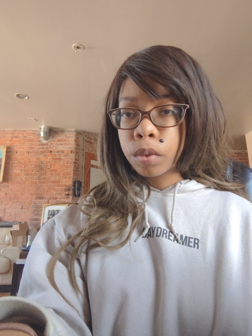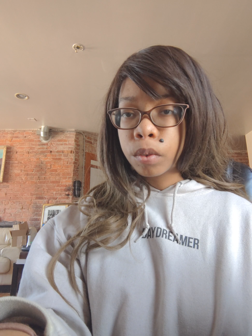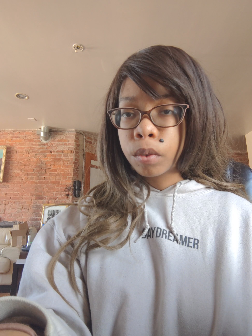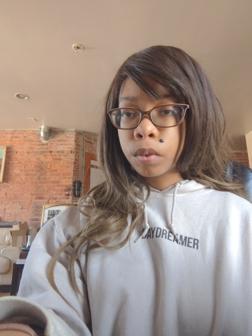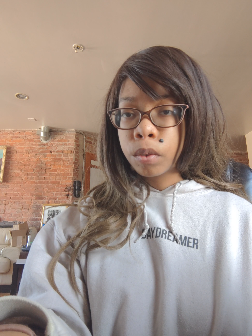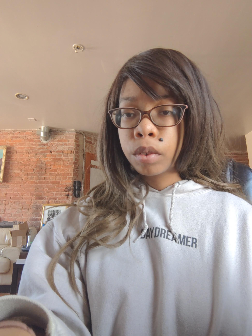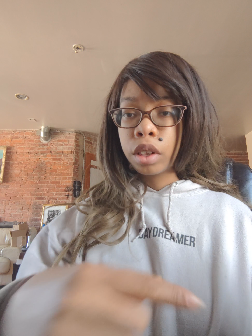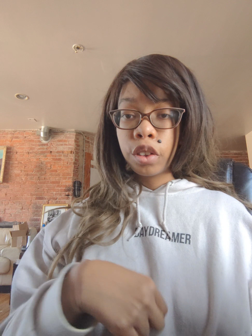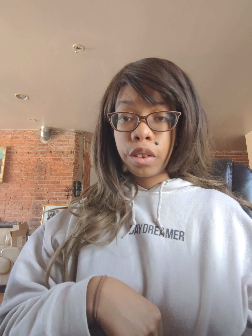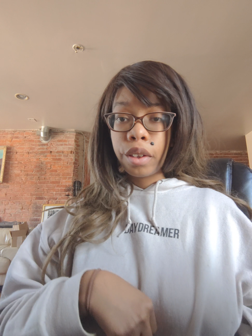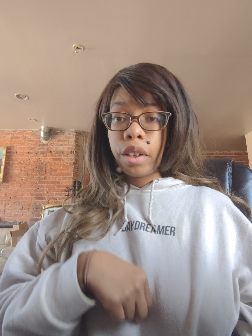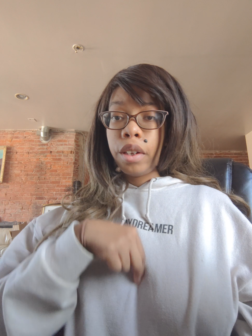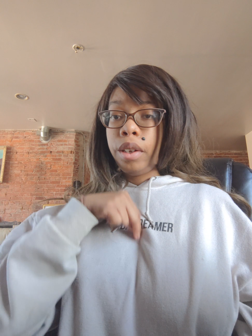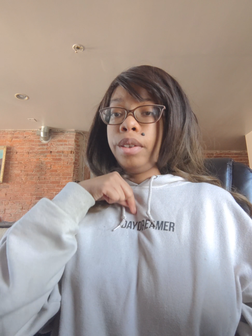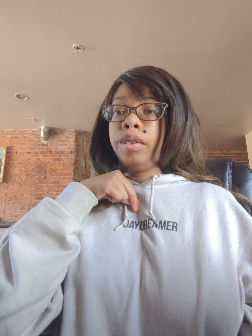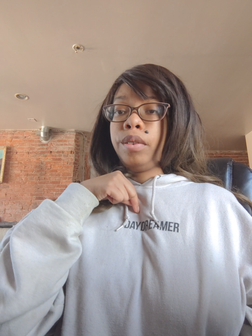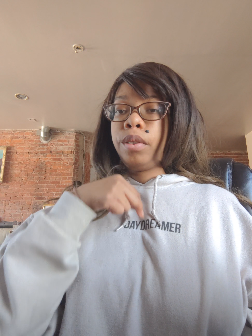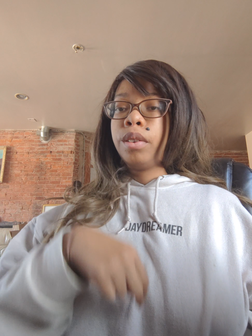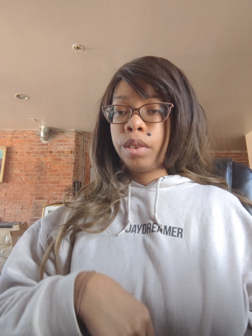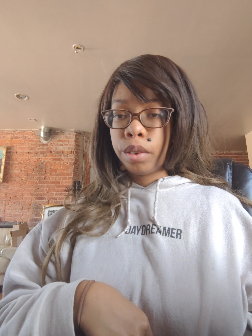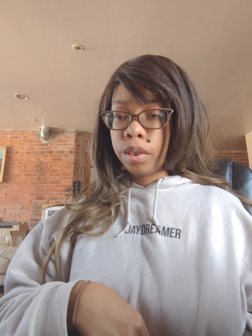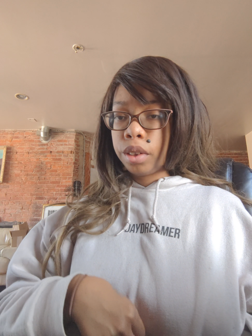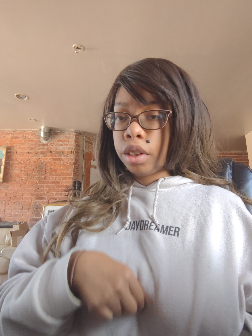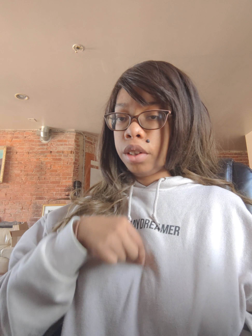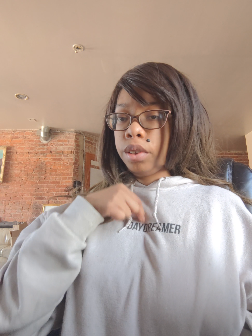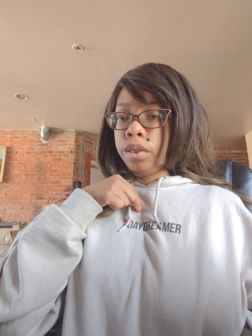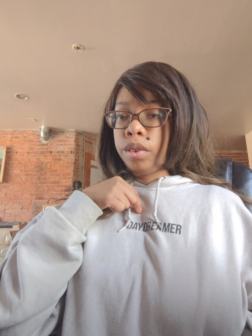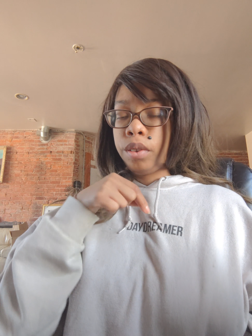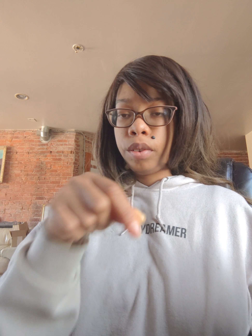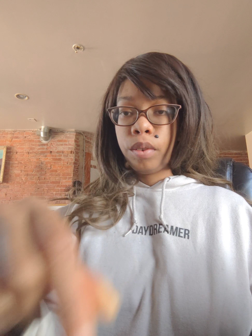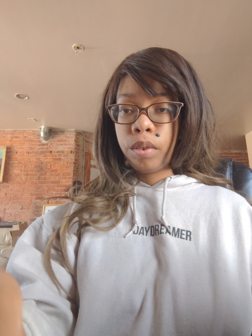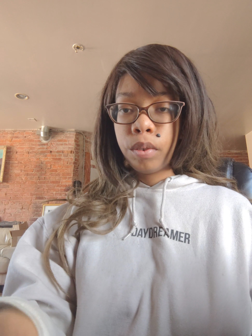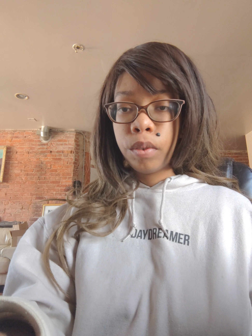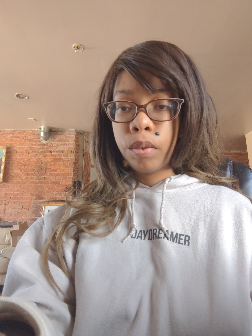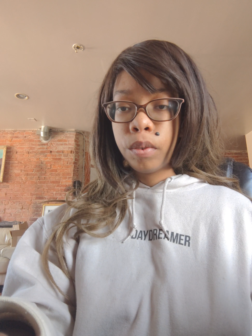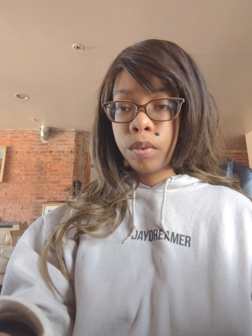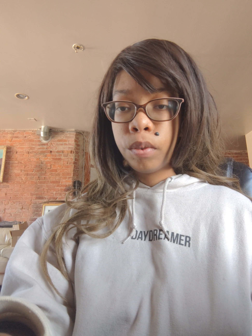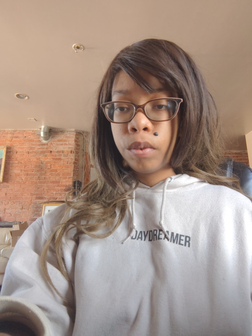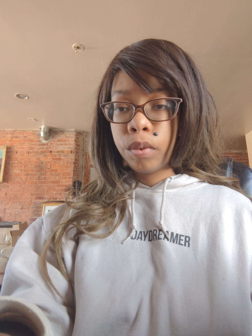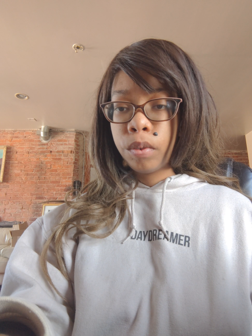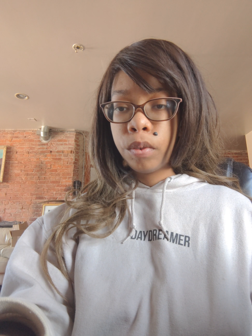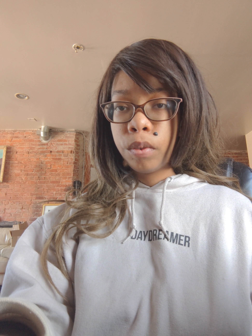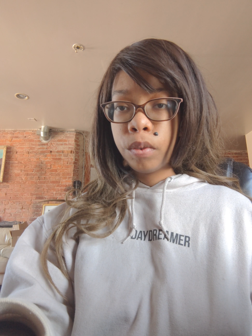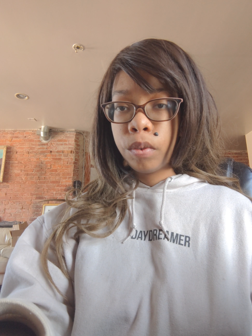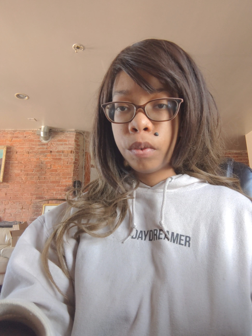zipper